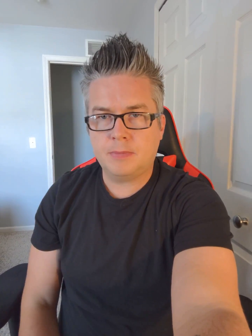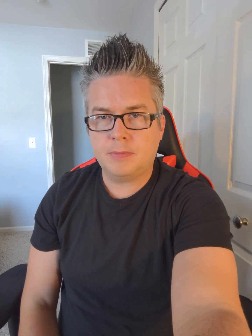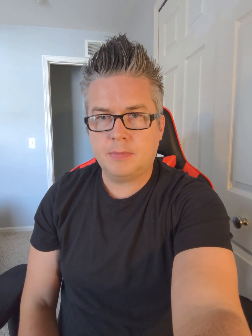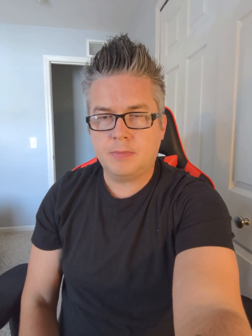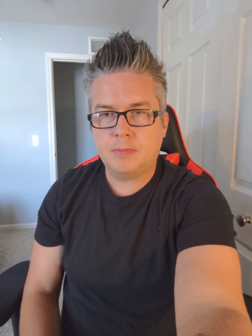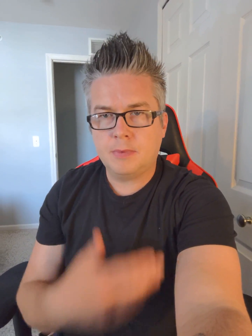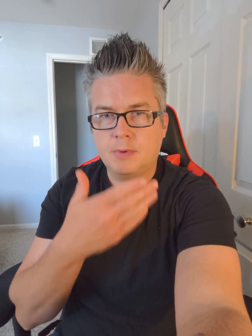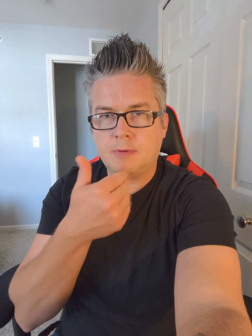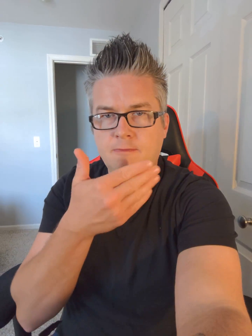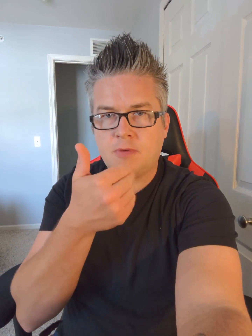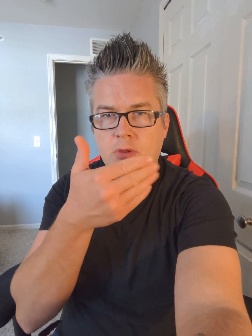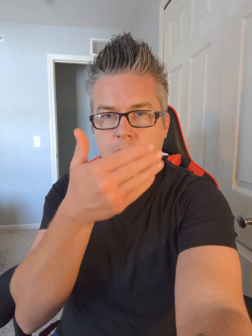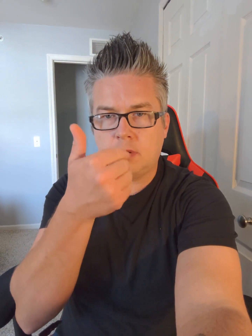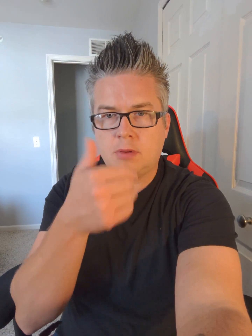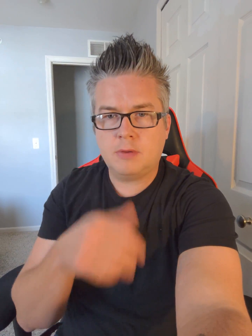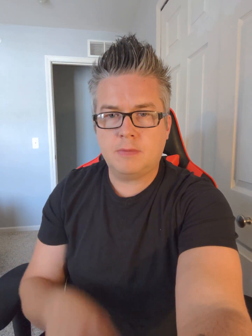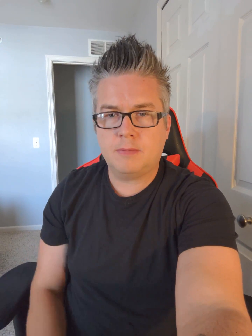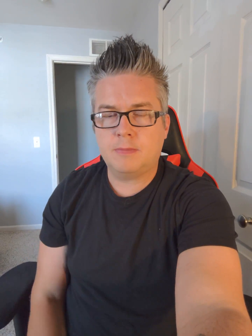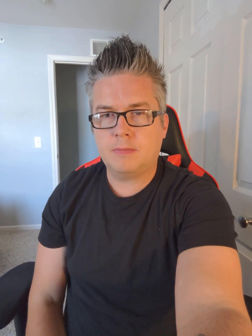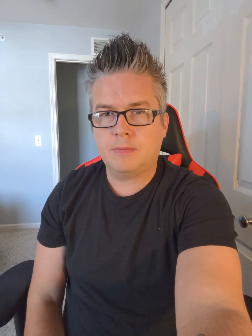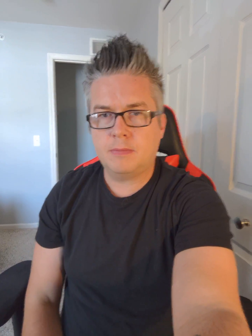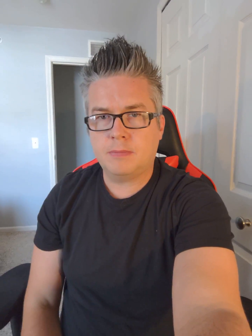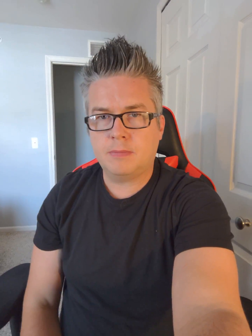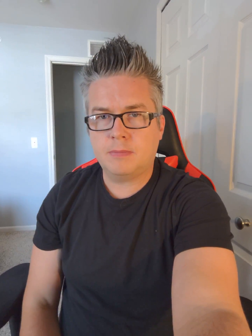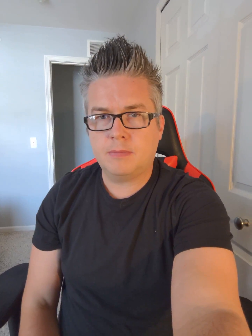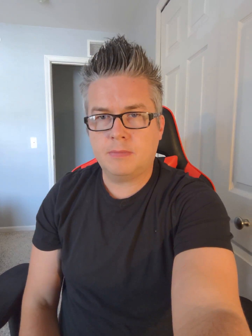butterfly